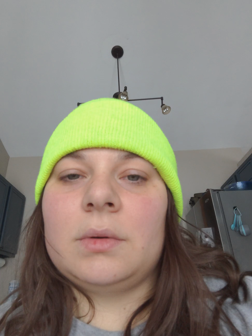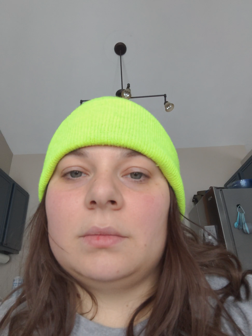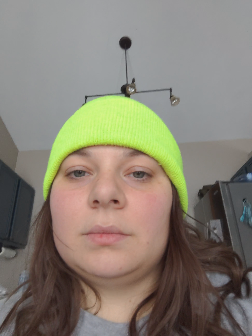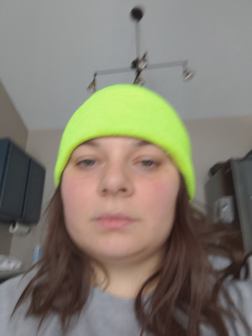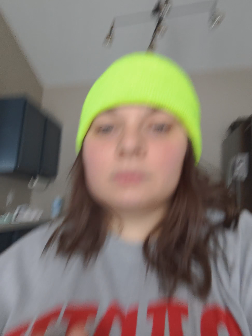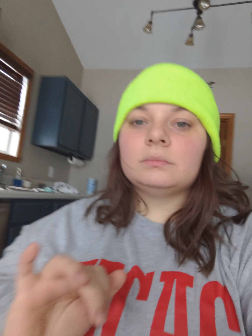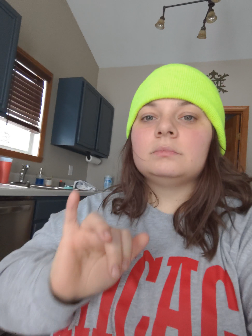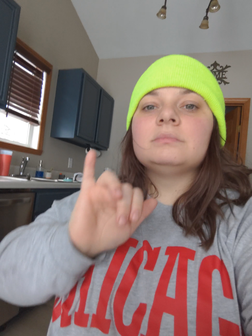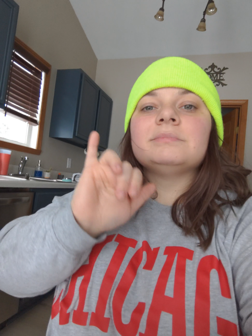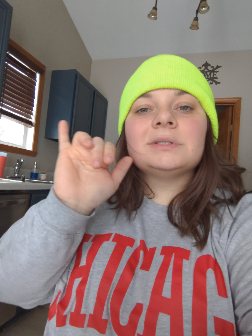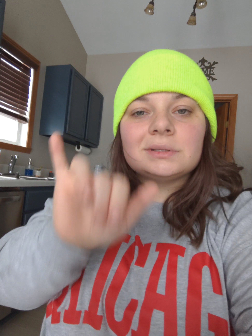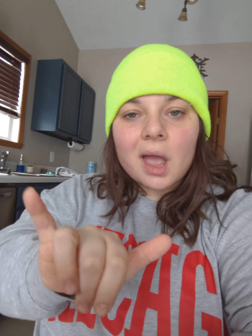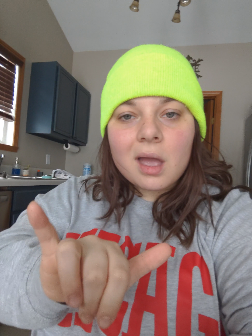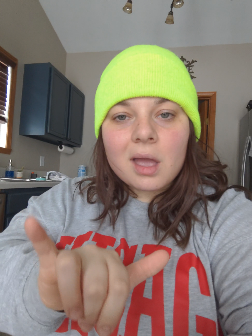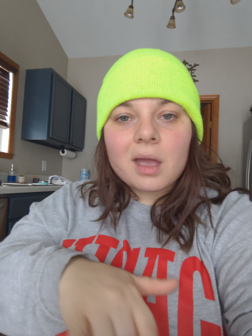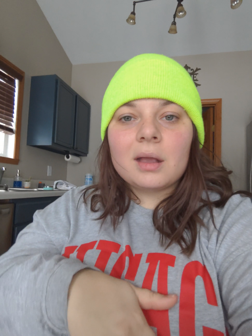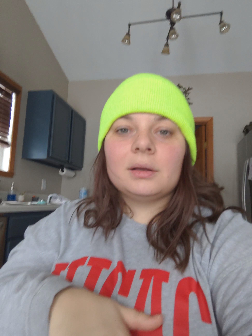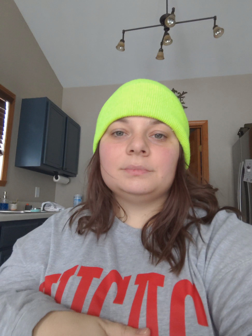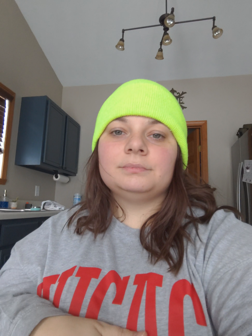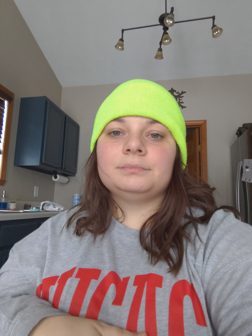stay